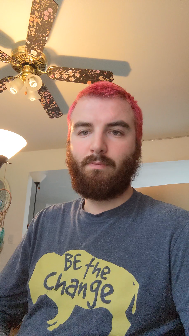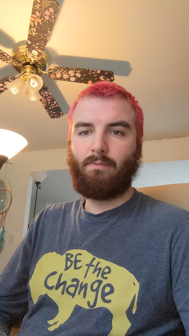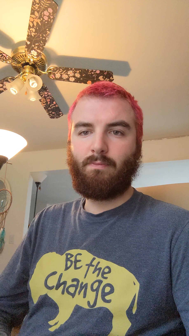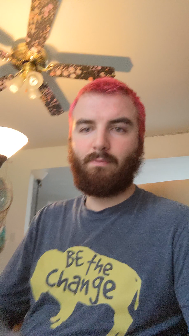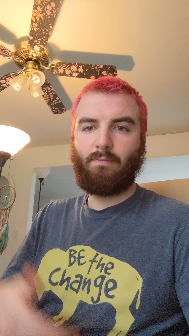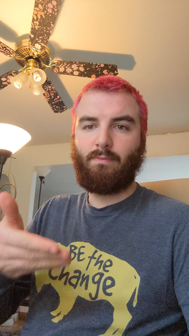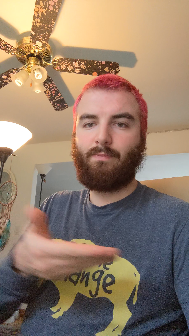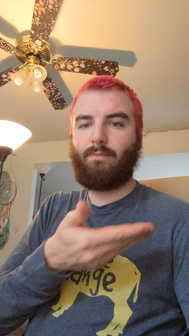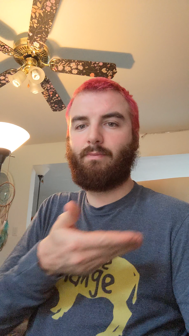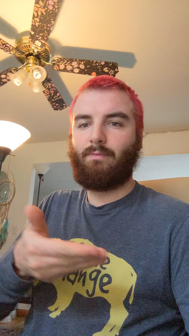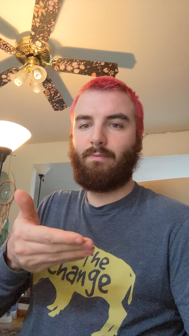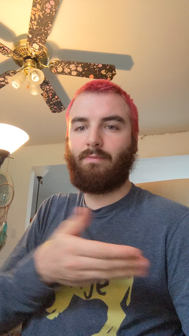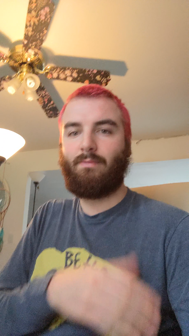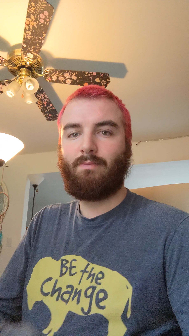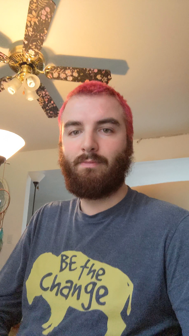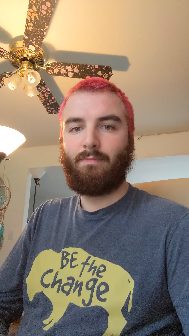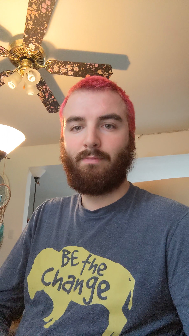baby